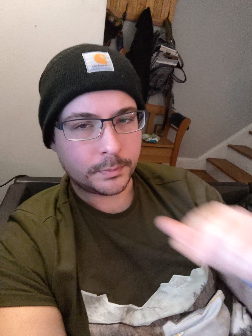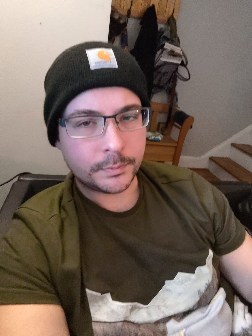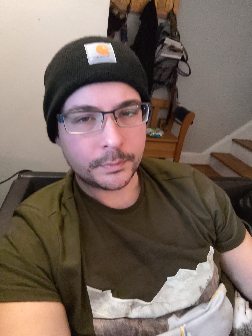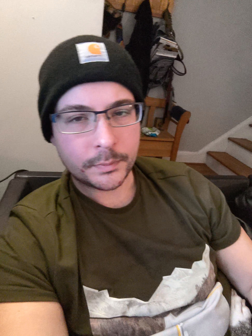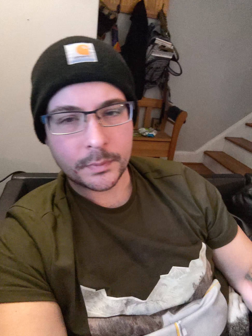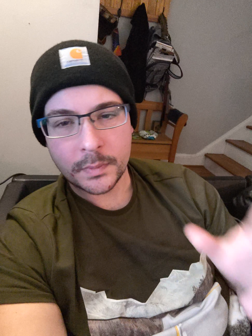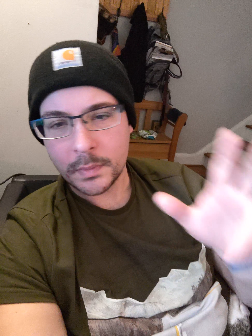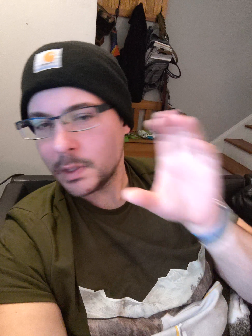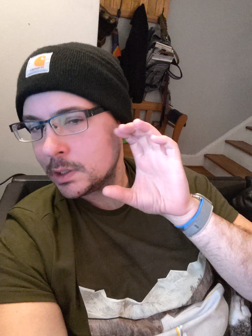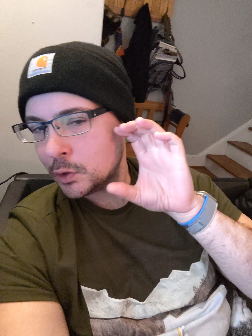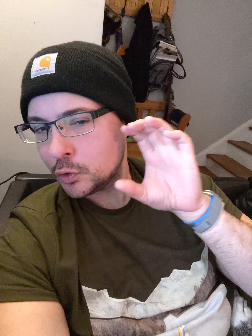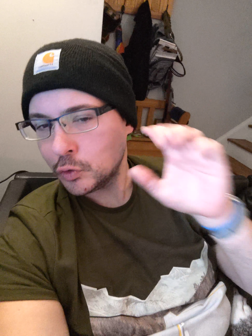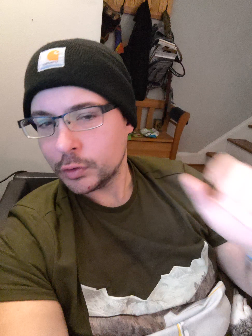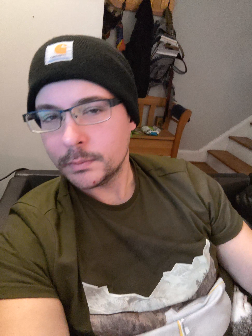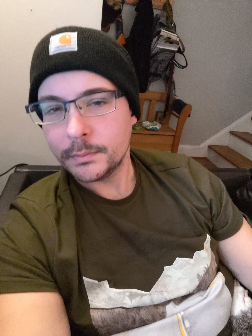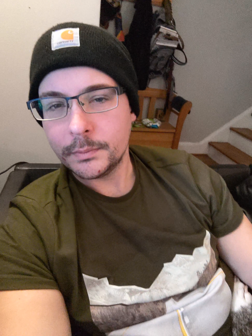hear